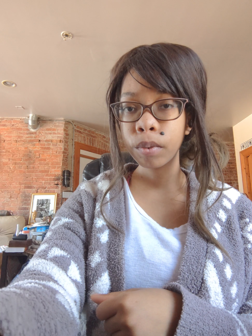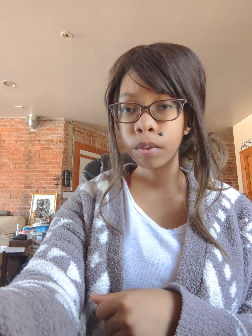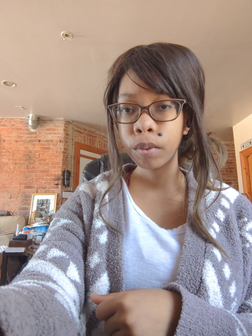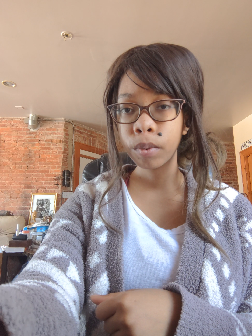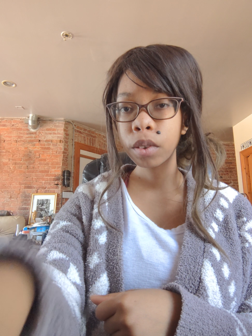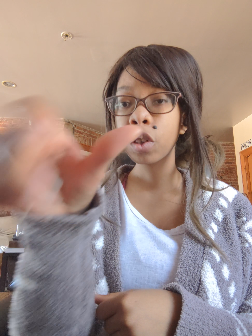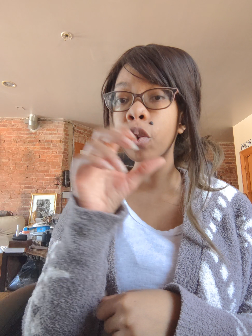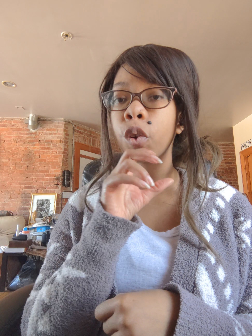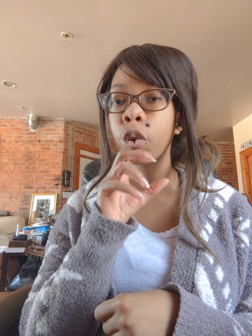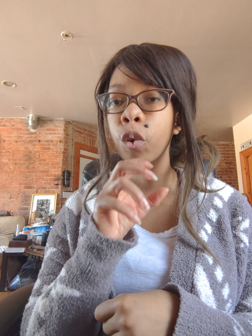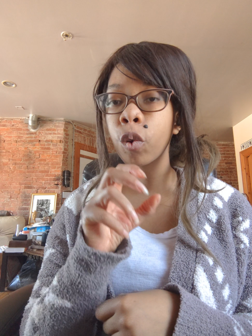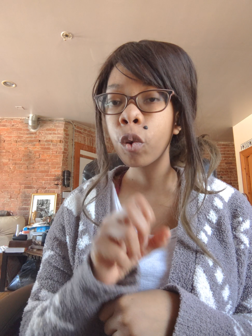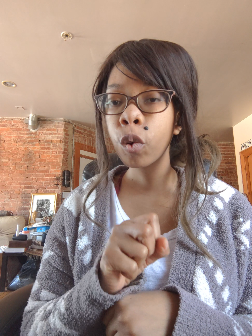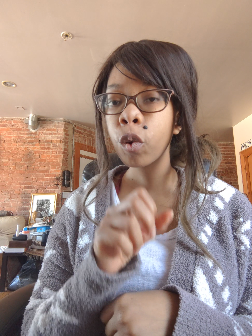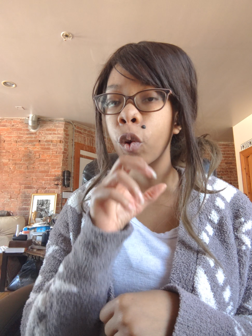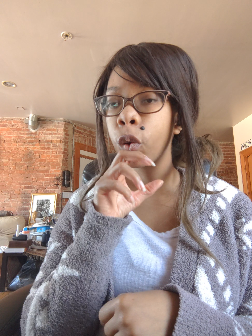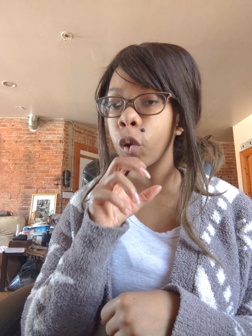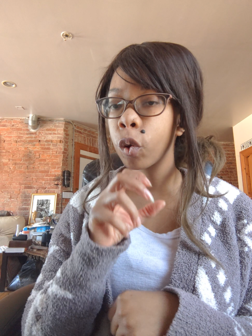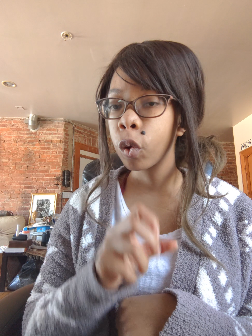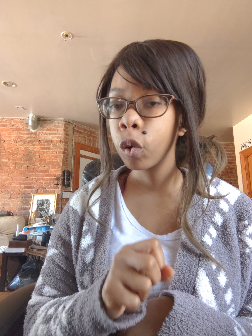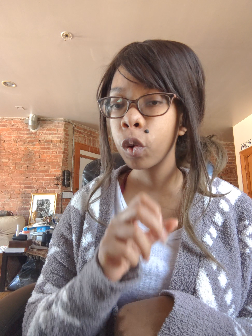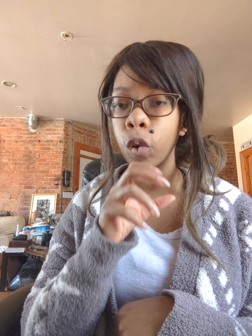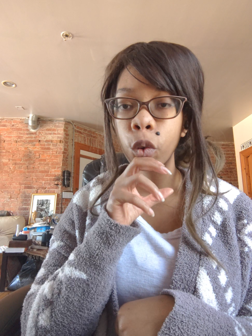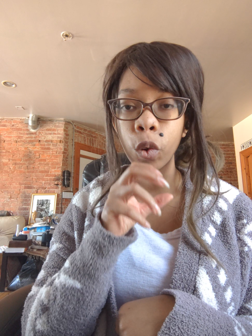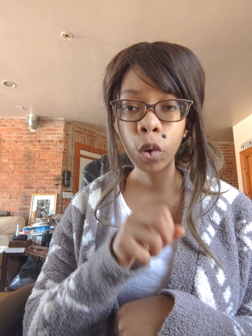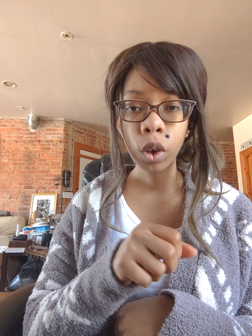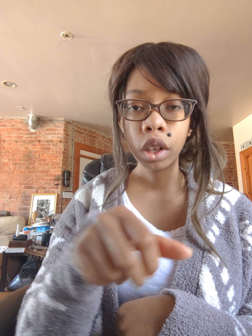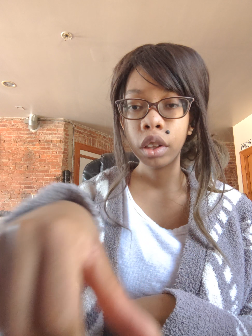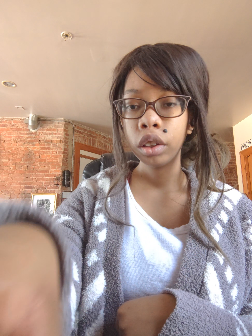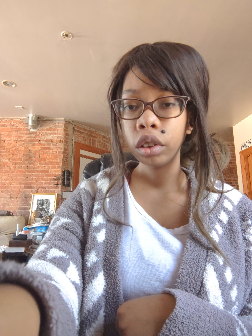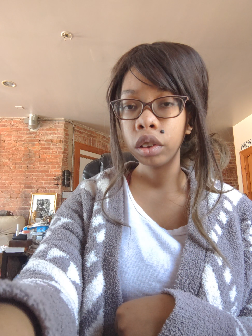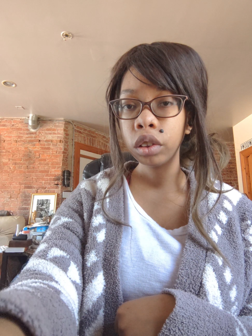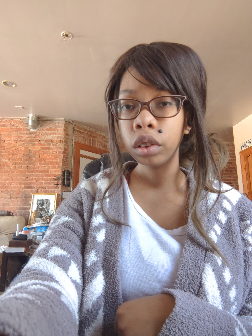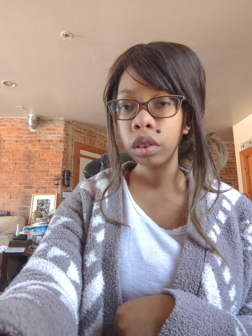old